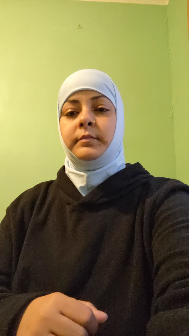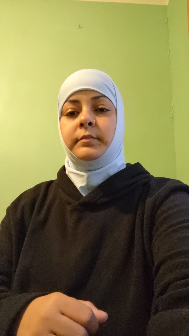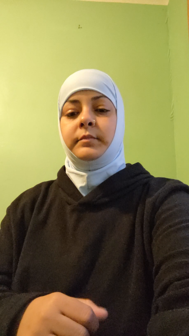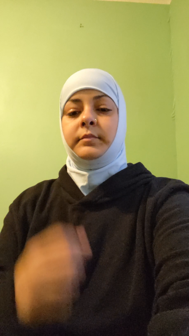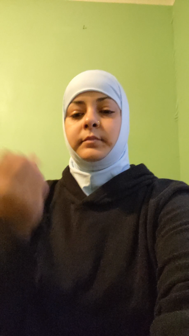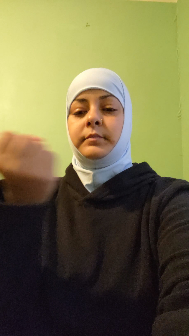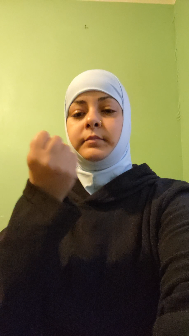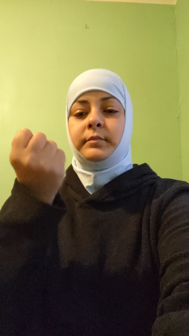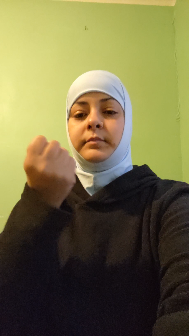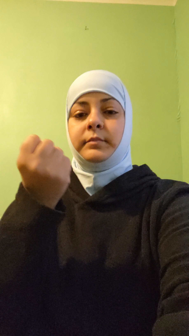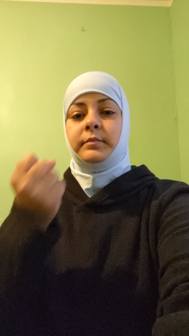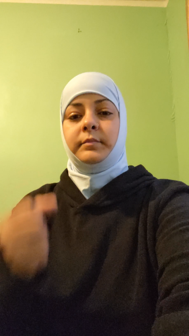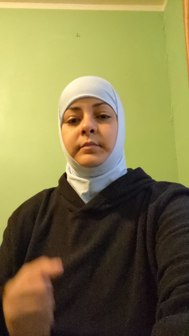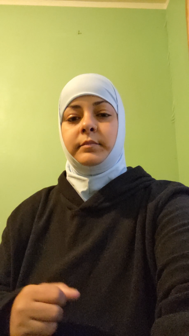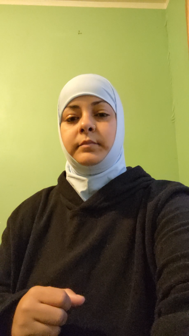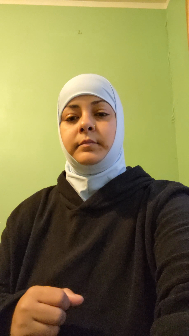hold